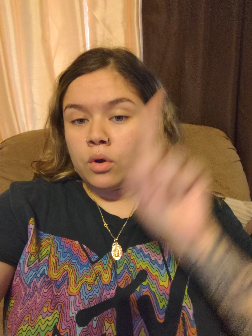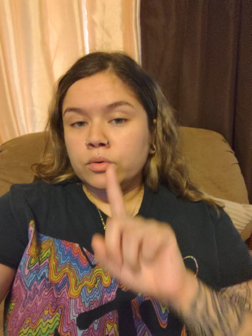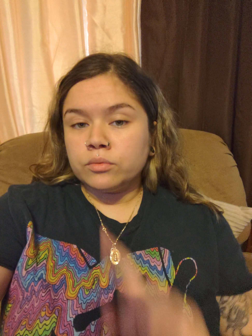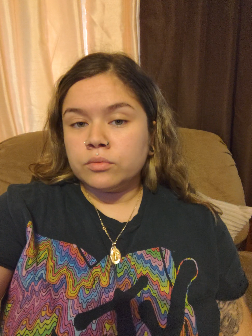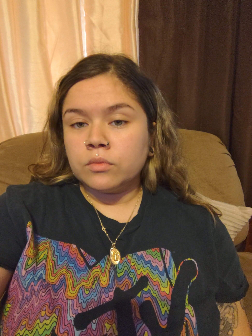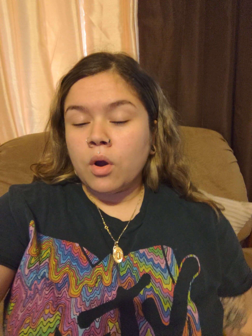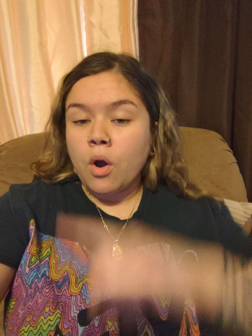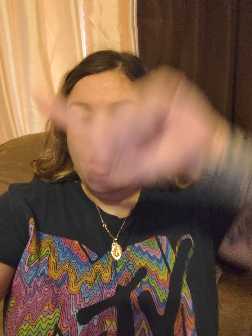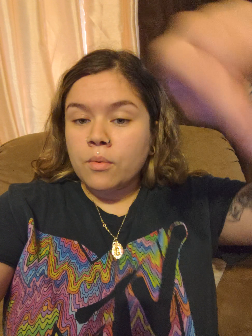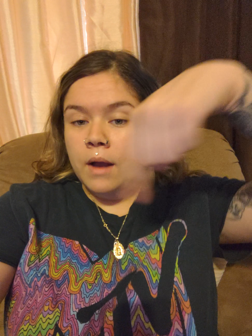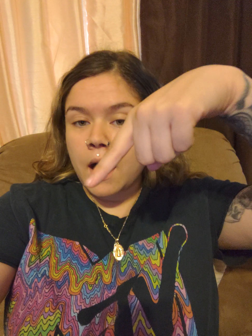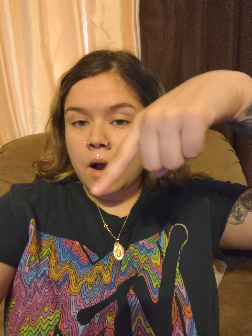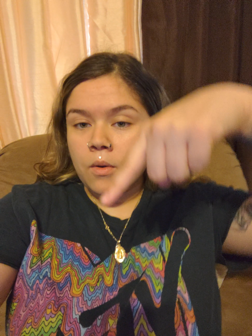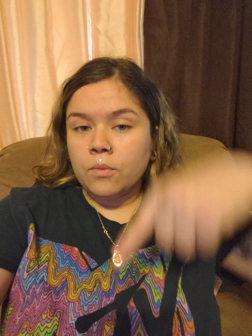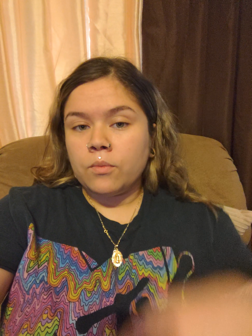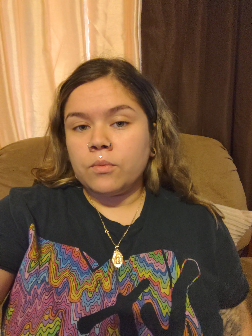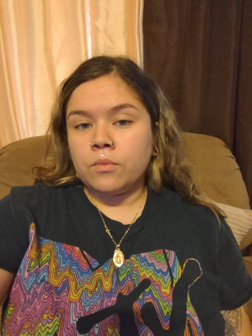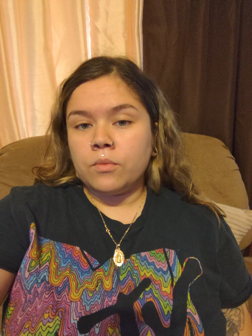around